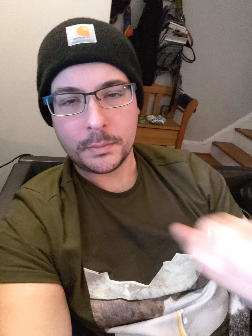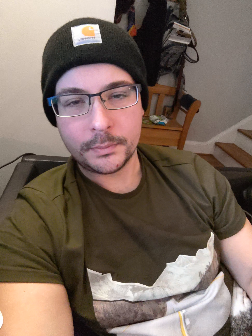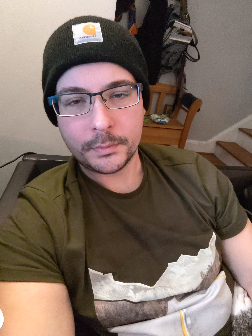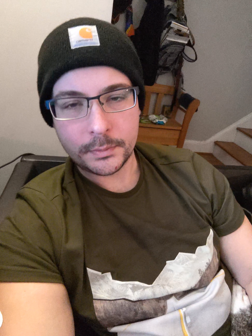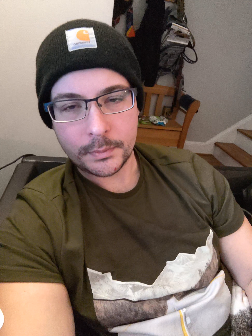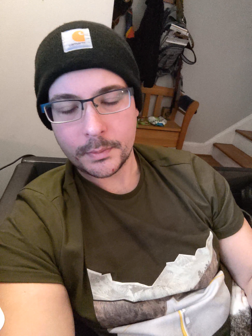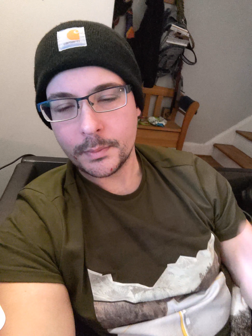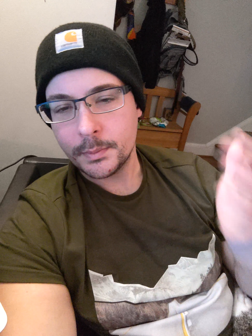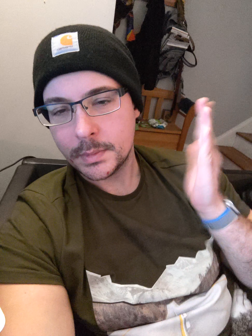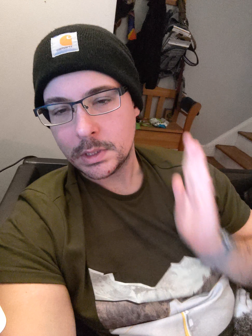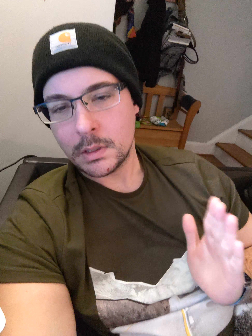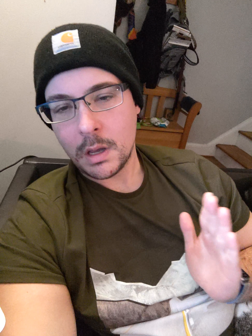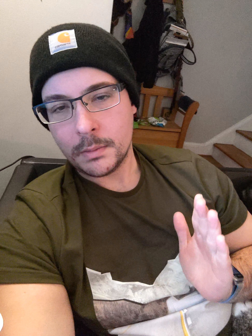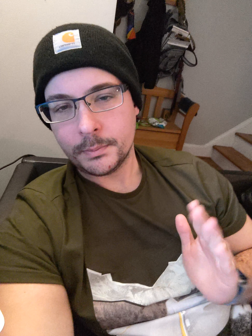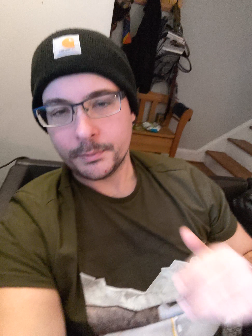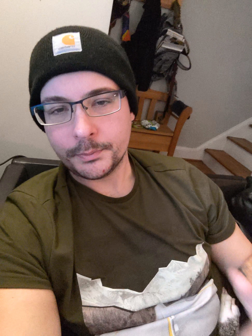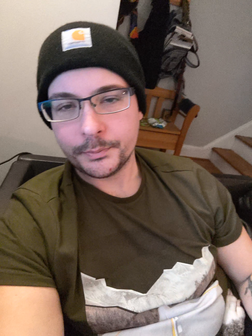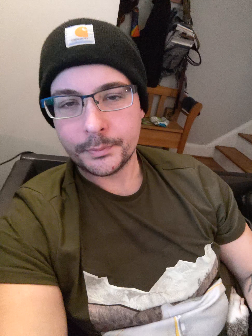beside